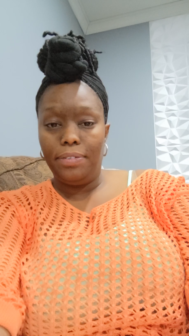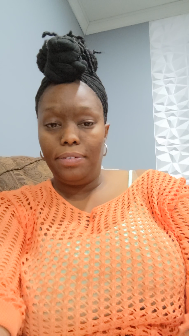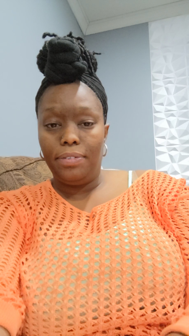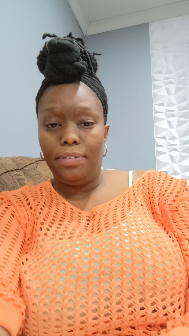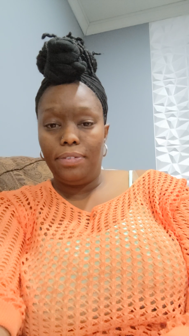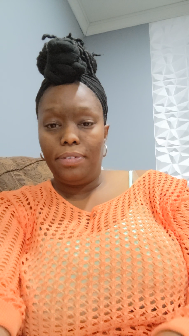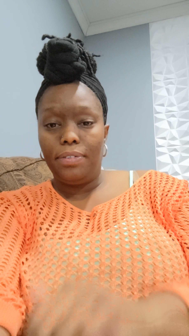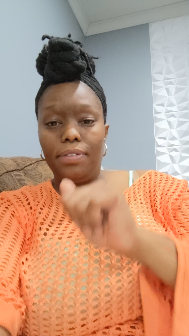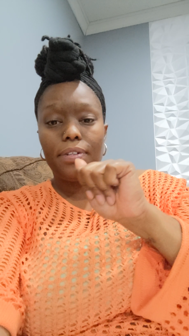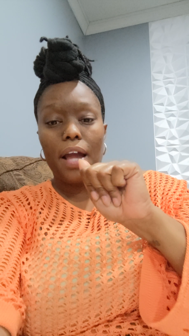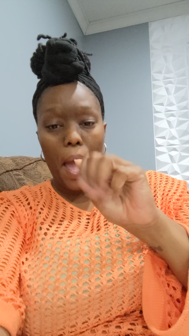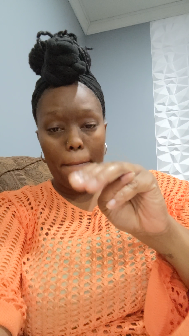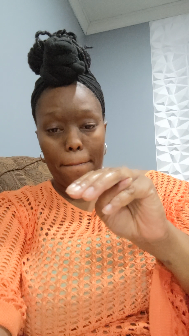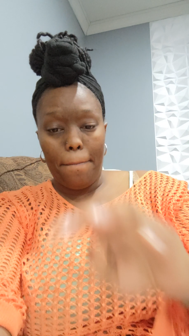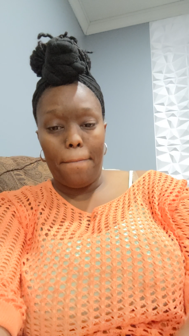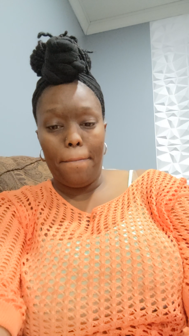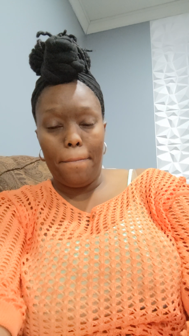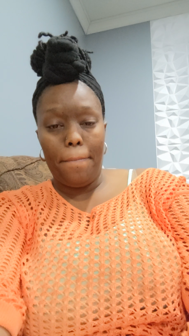am